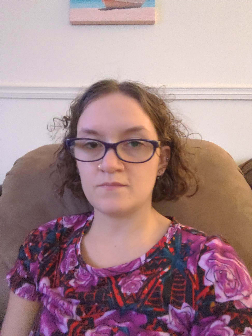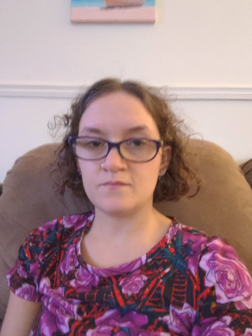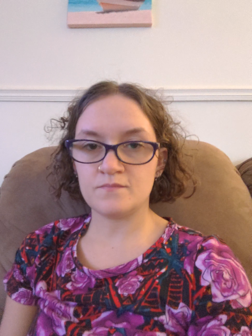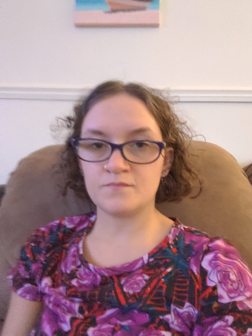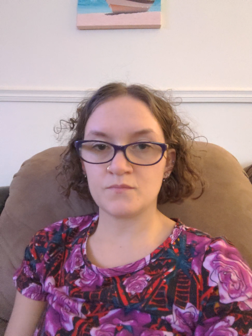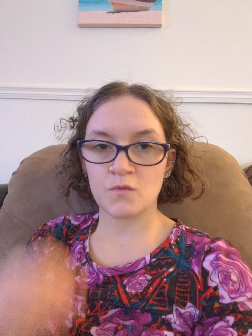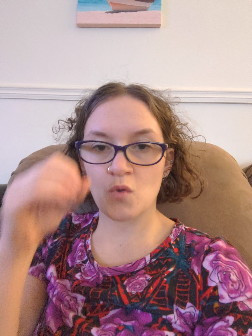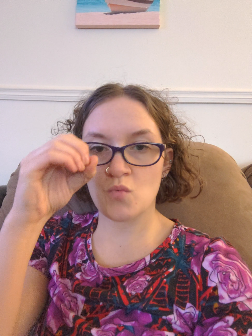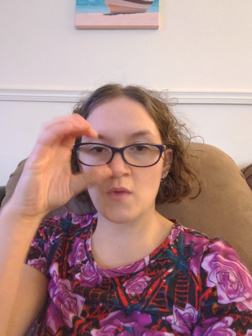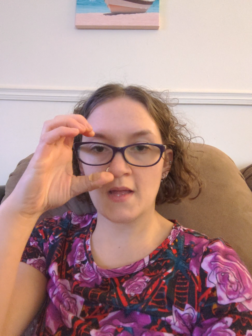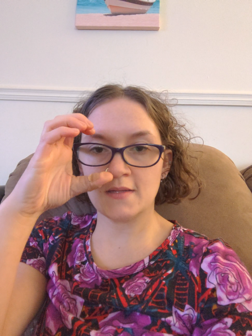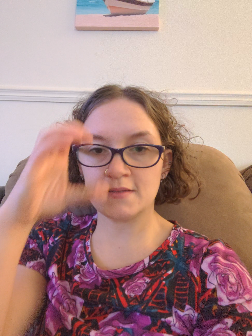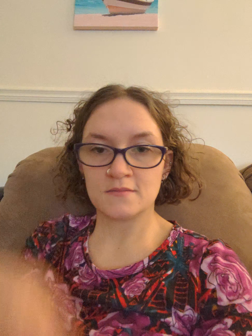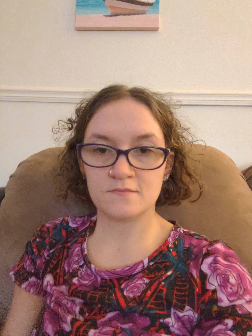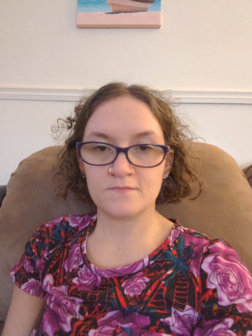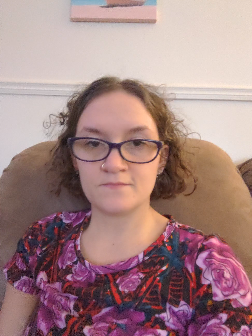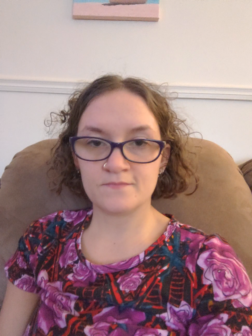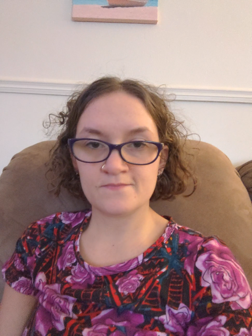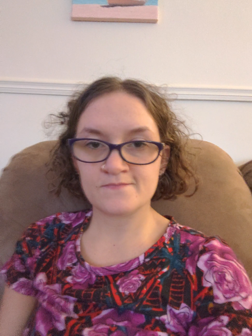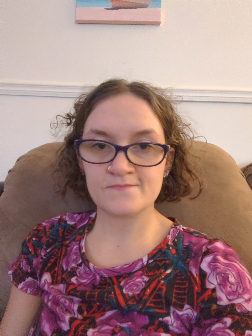awake